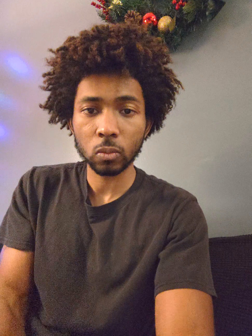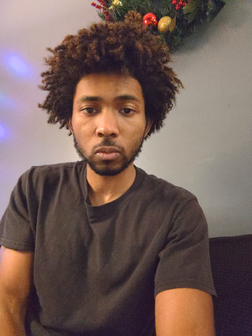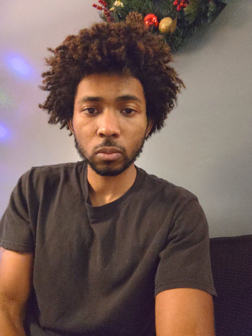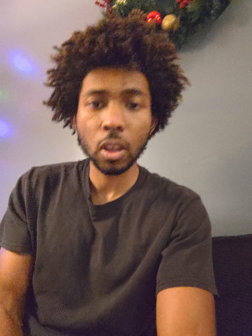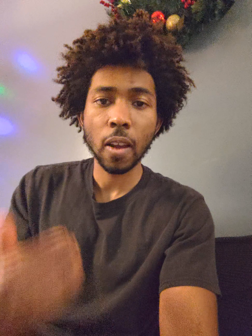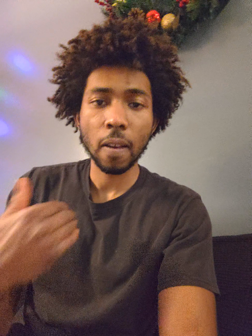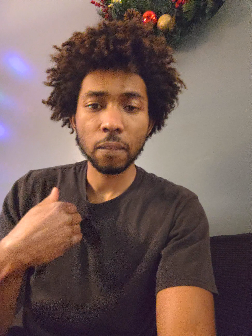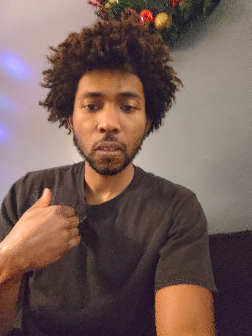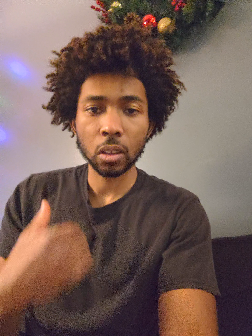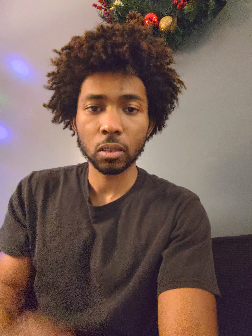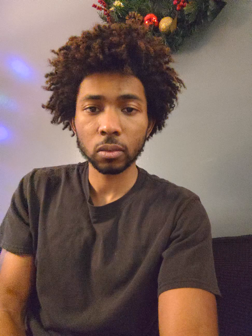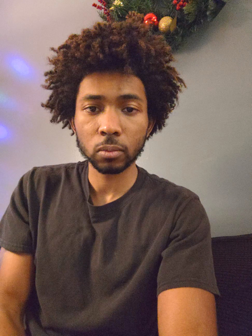have to